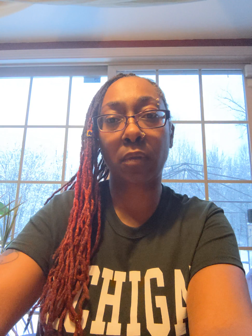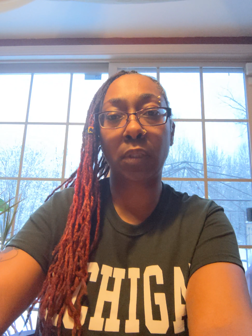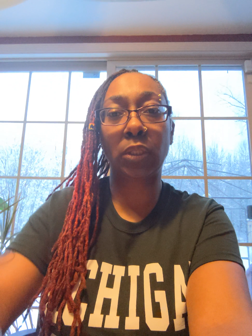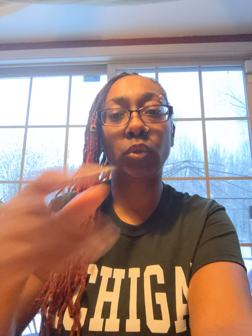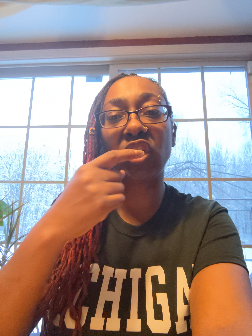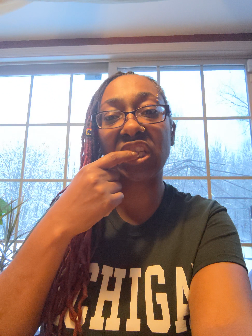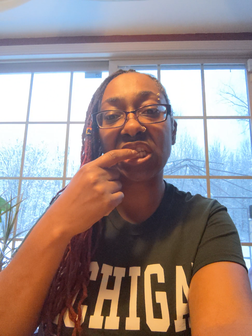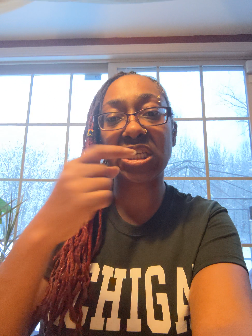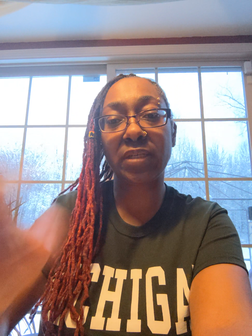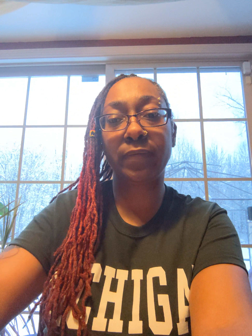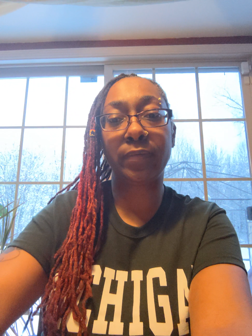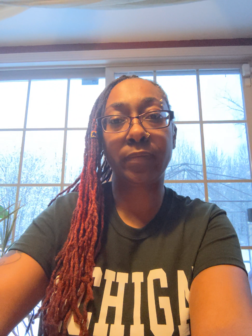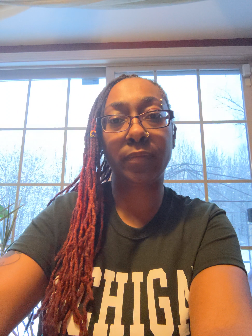tooth